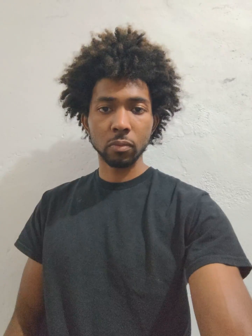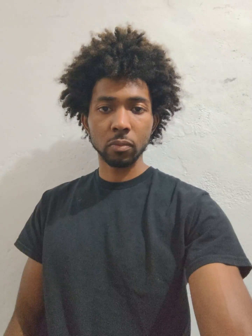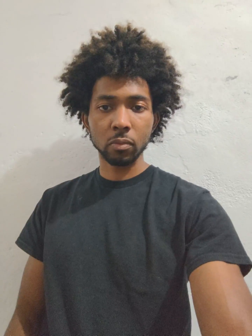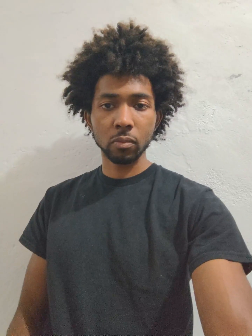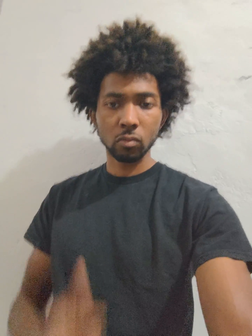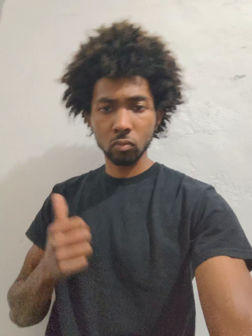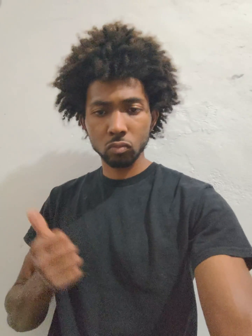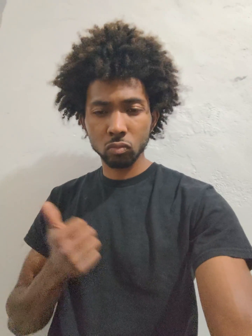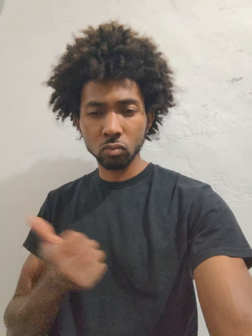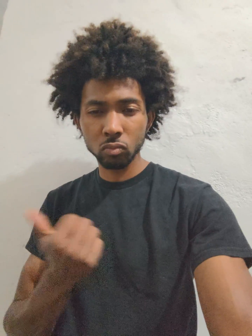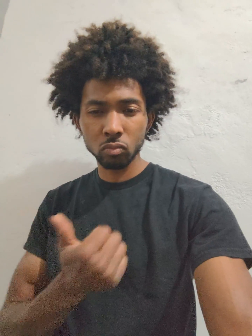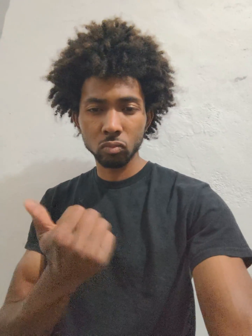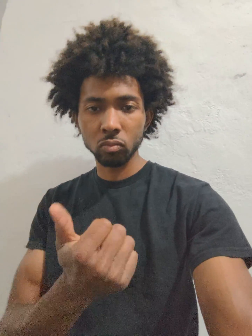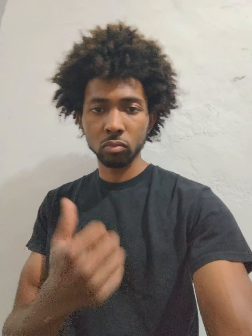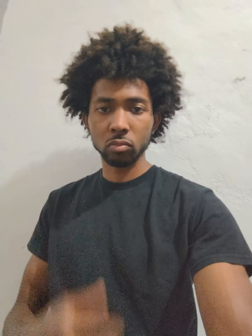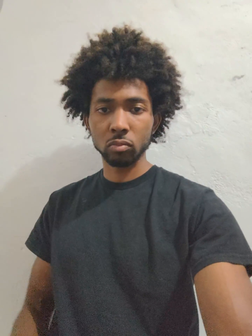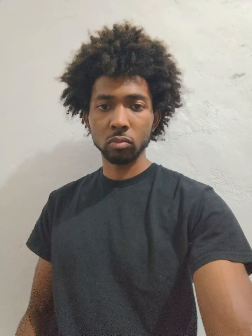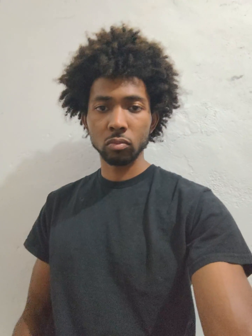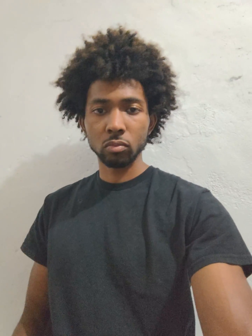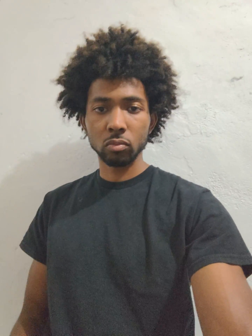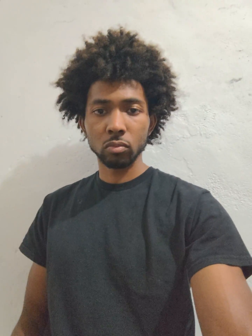chase